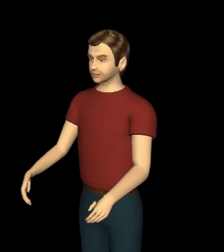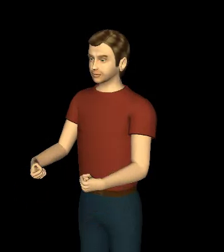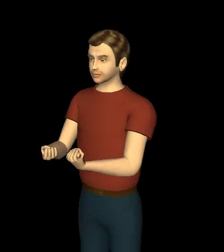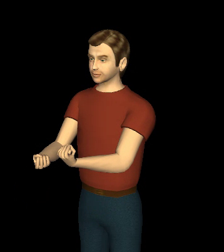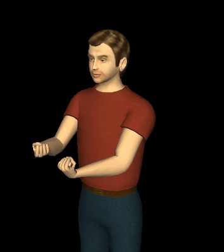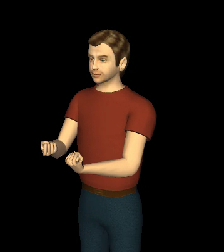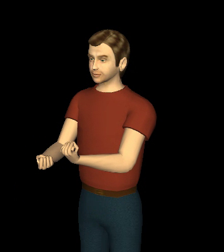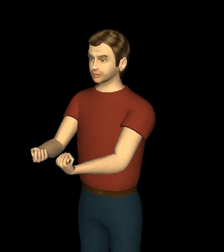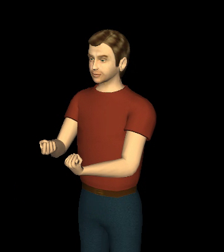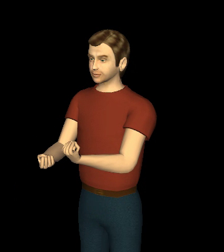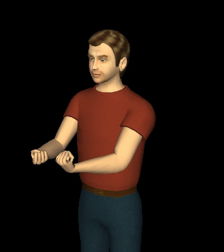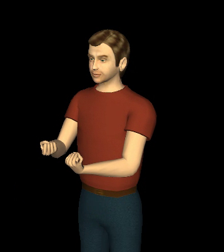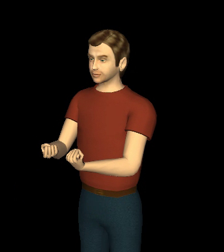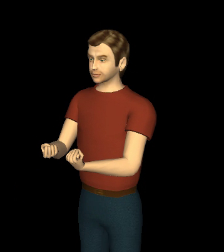يعاني